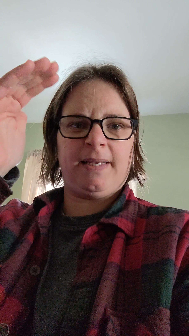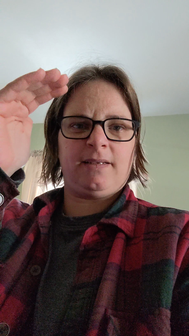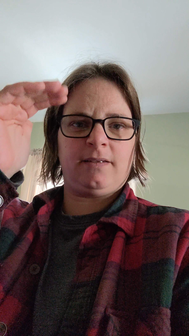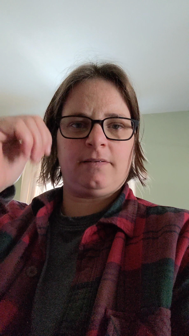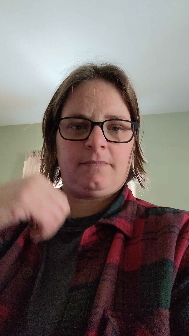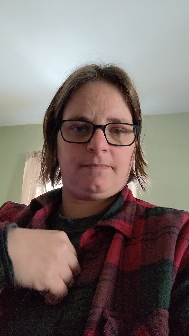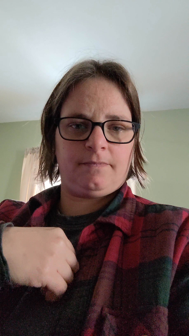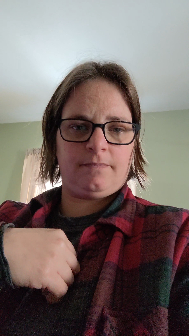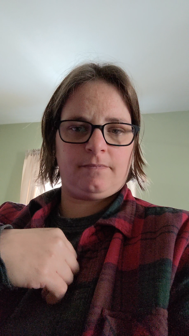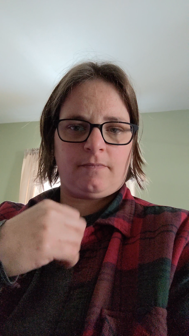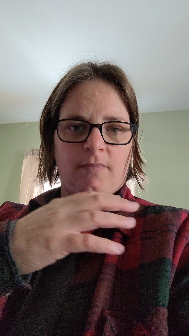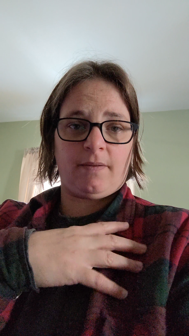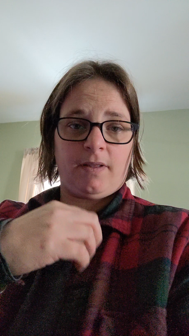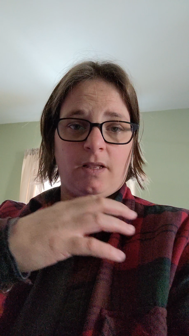bear